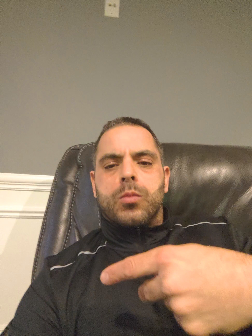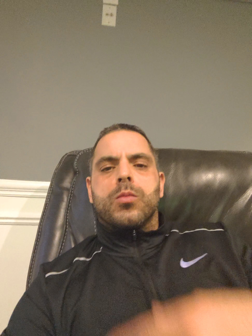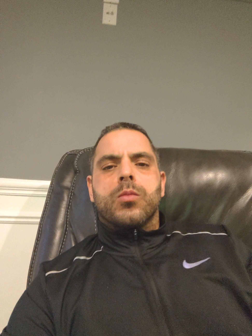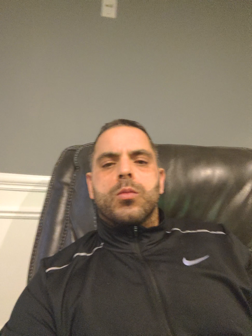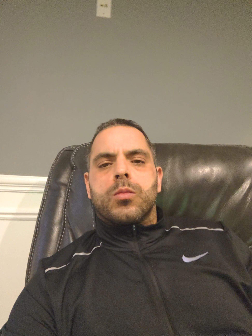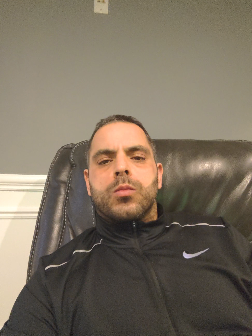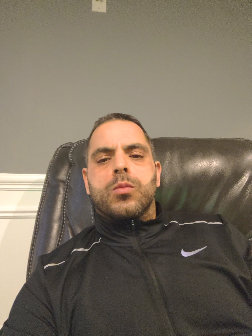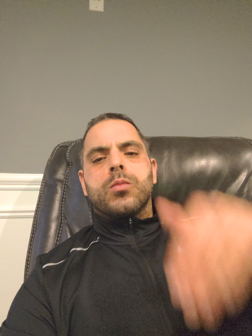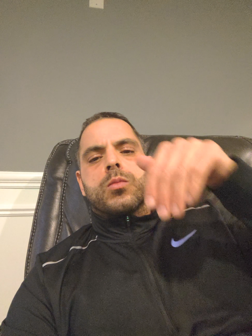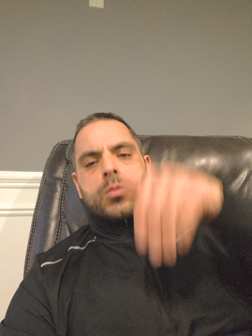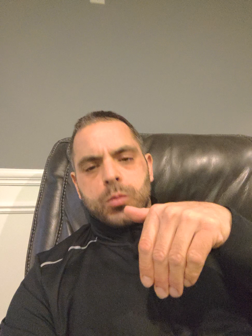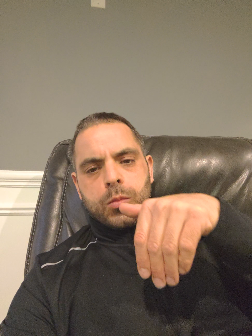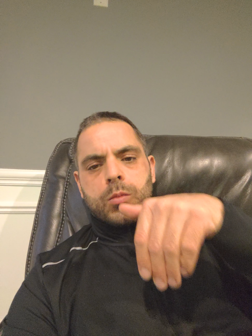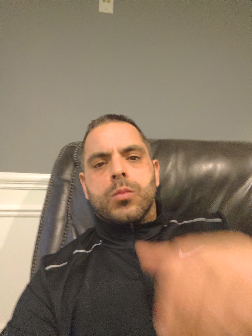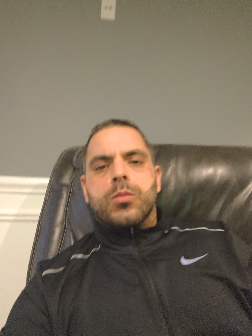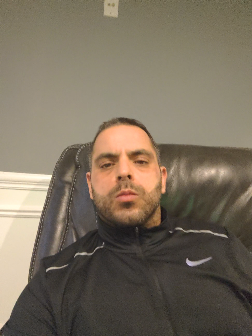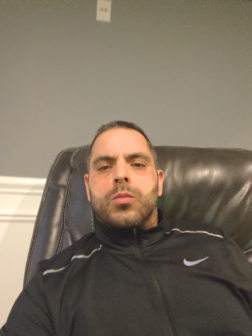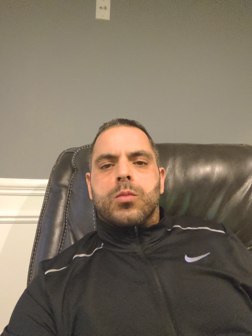night